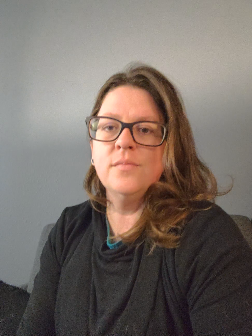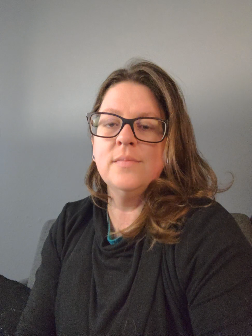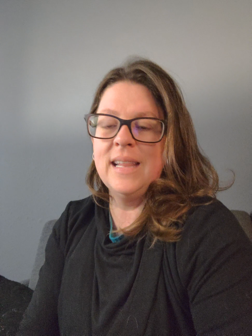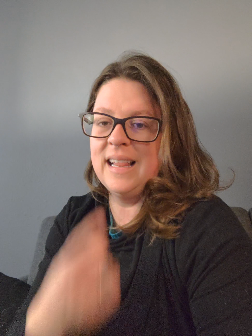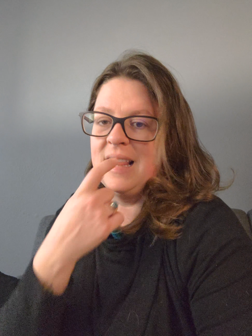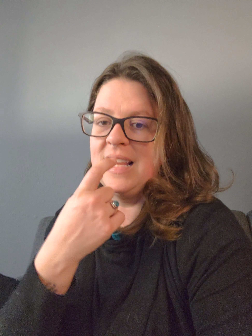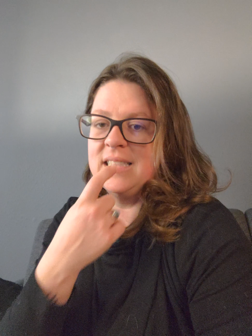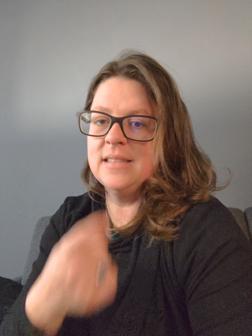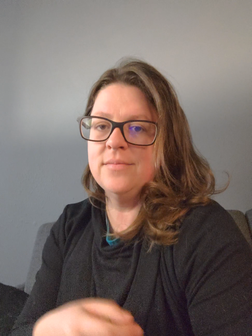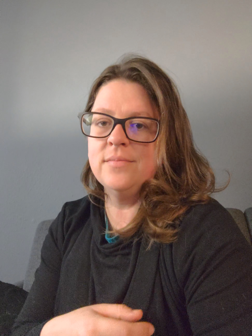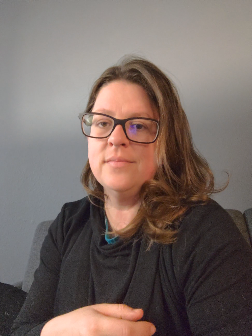window